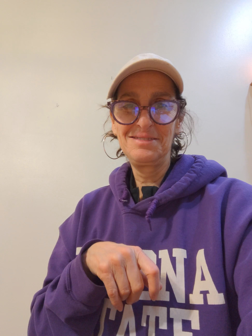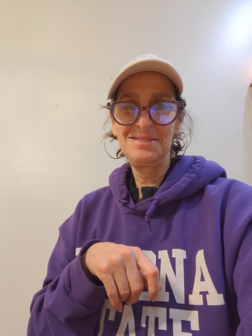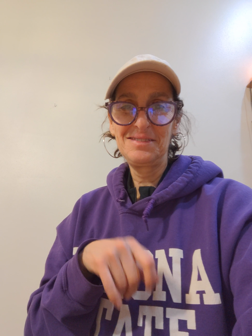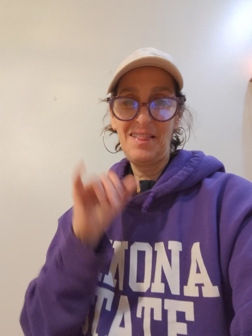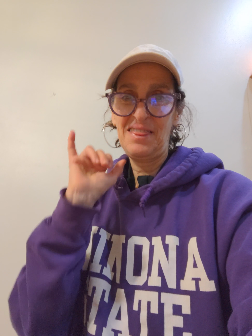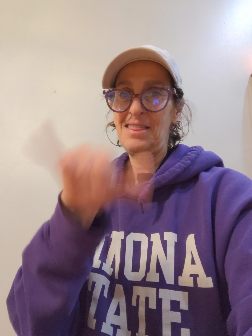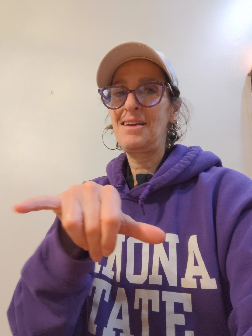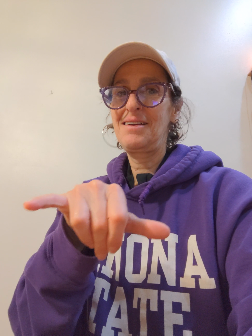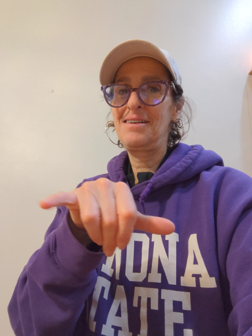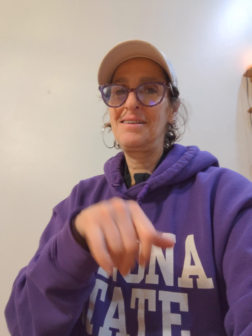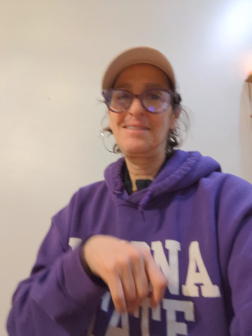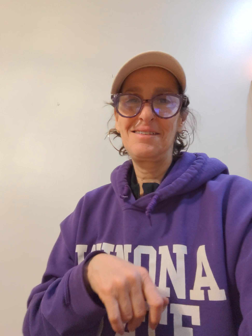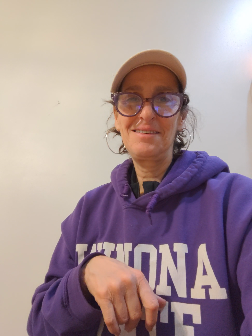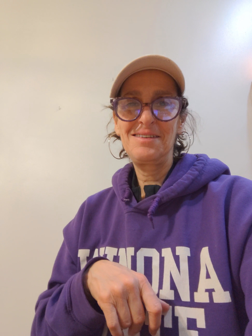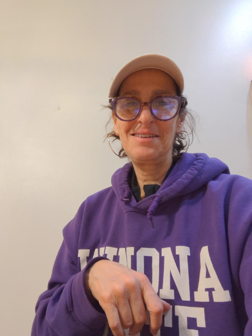that